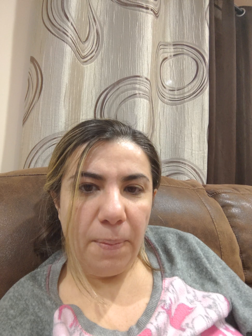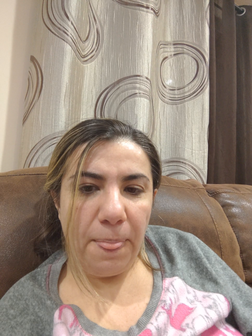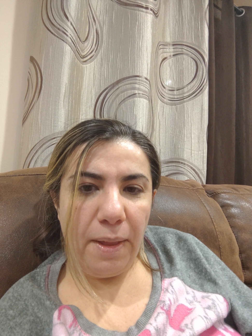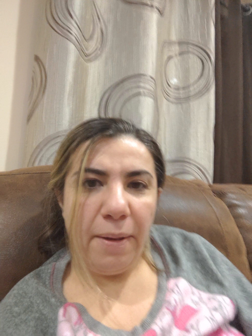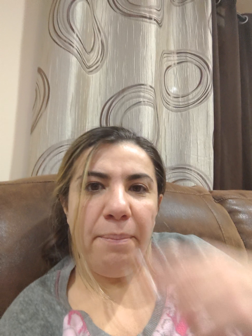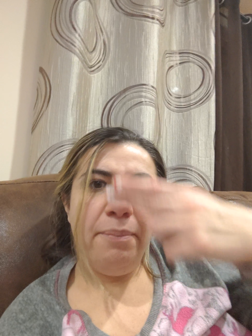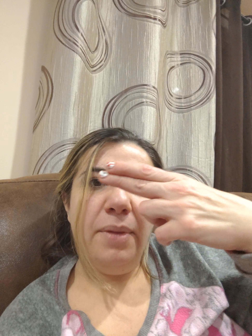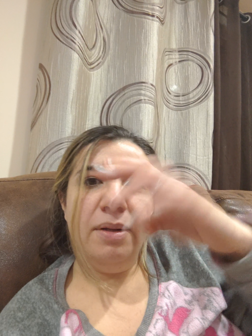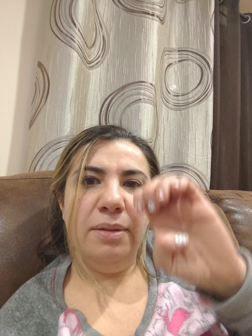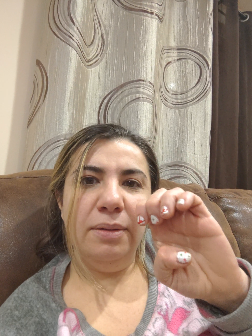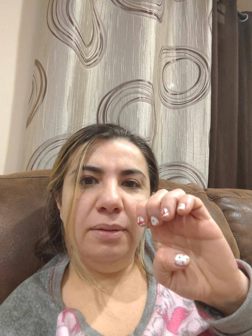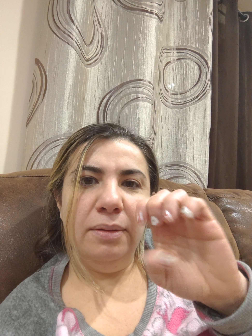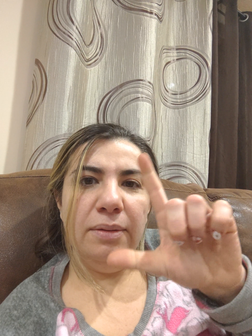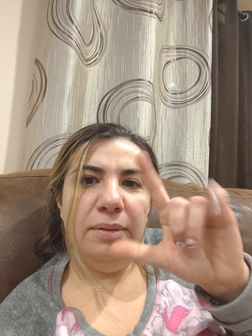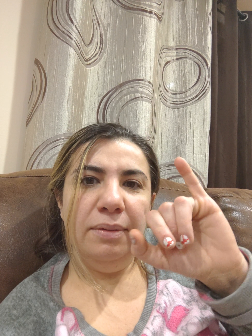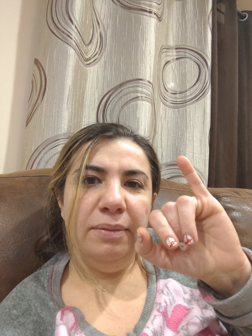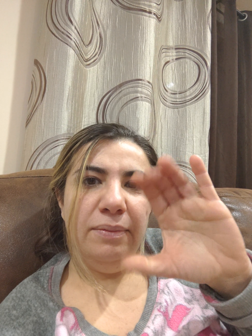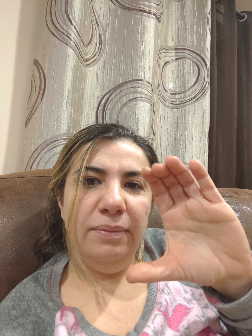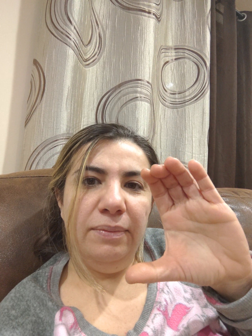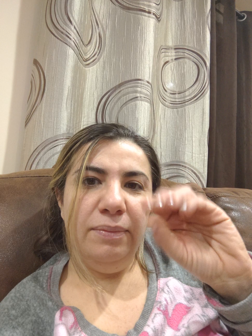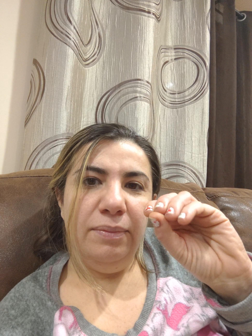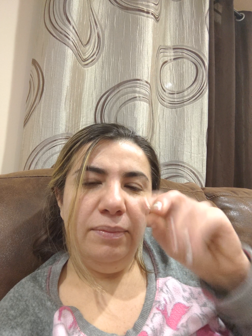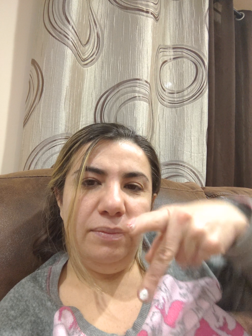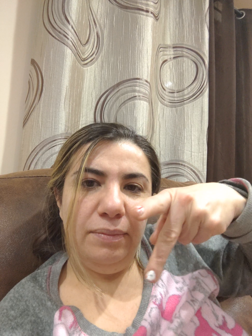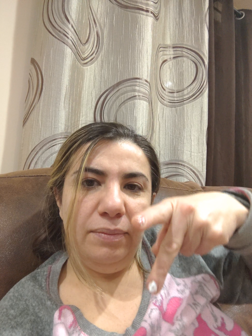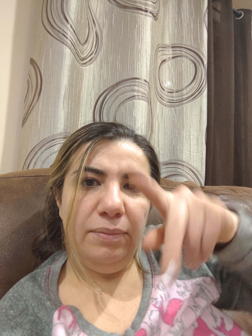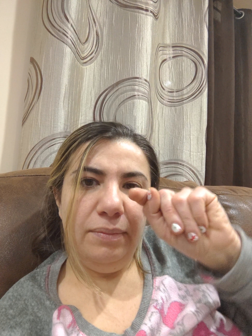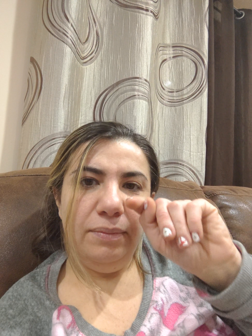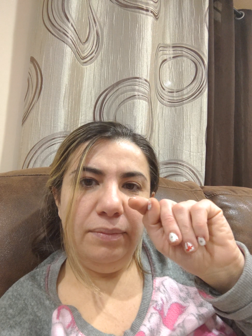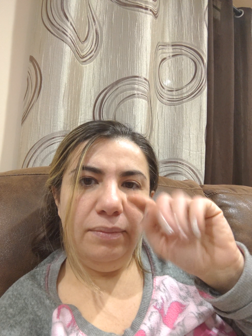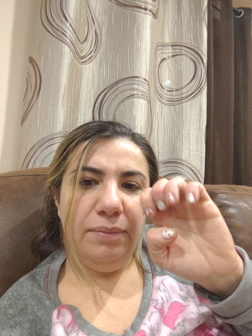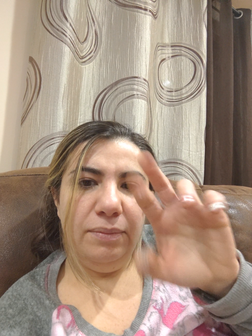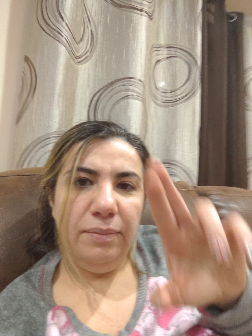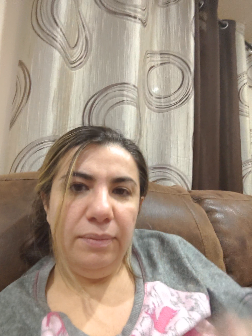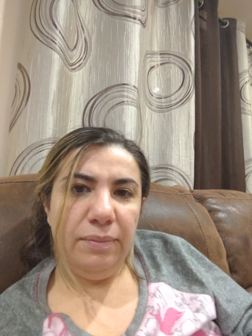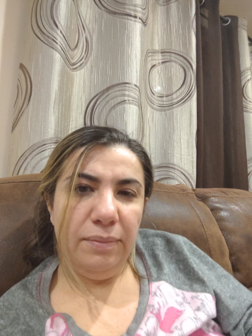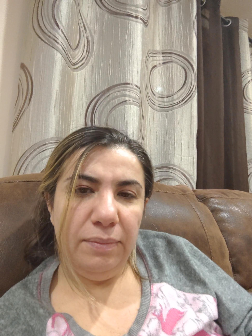helicopter